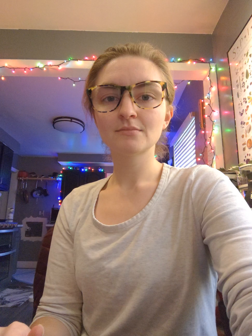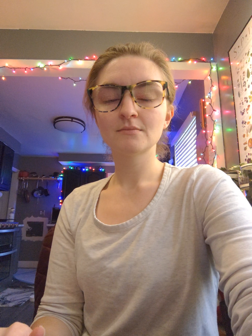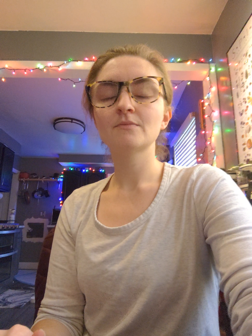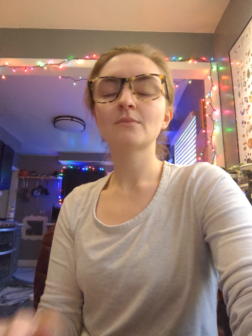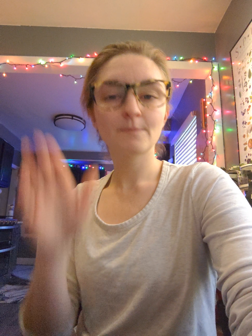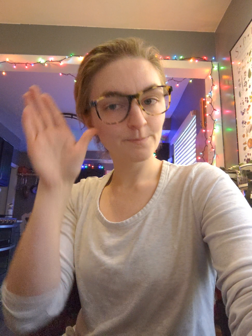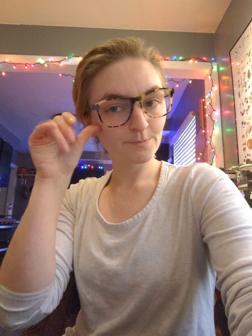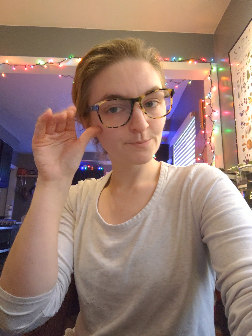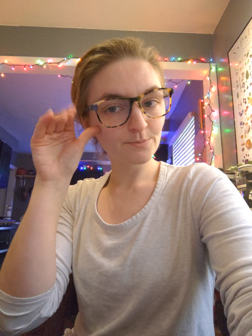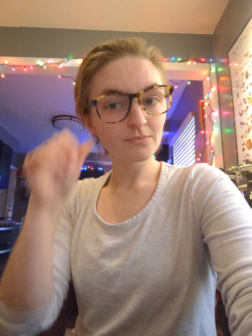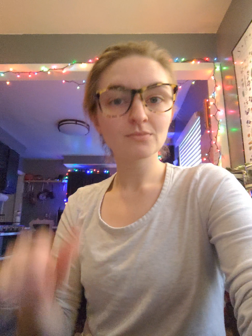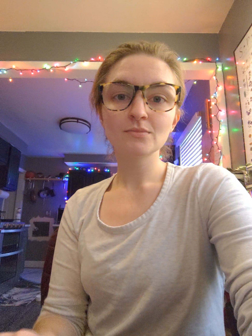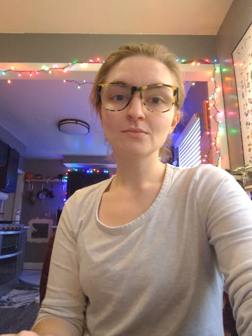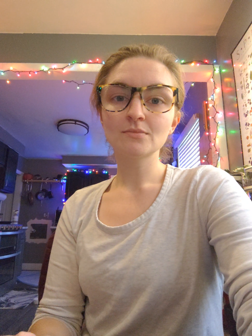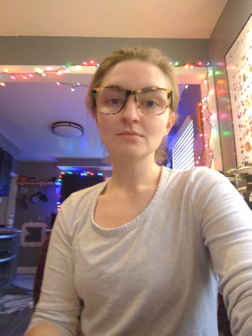donkey